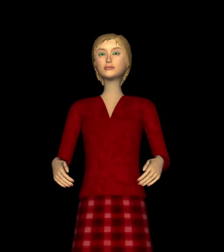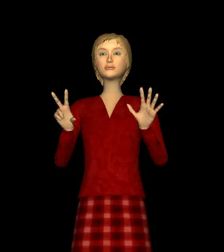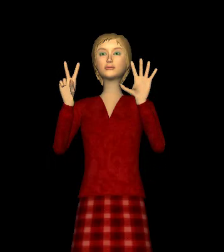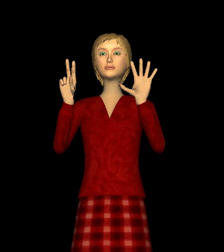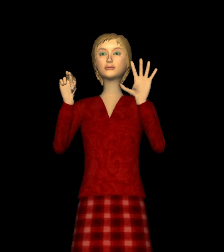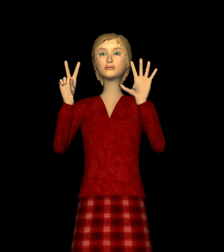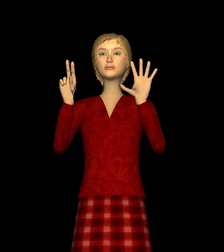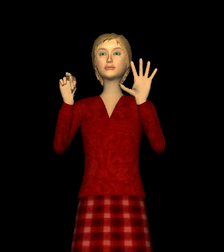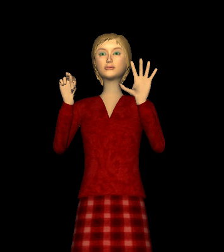80